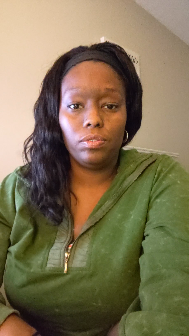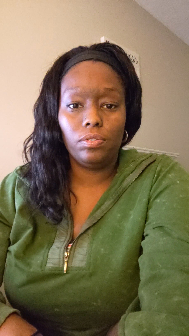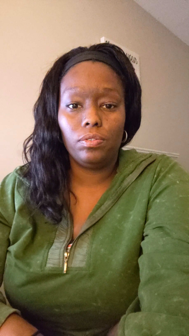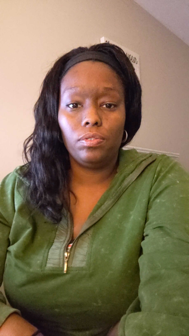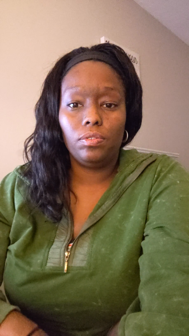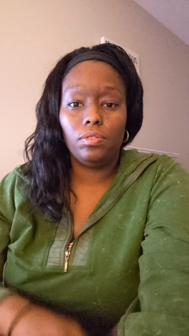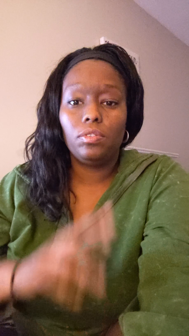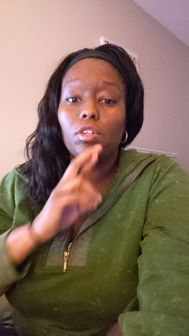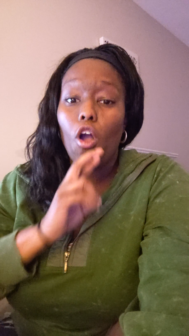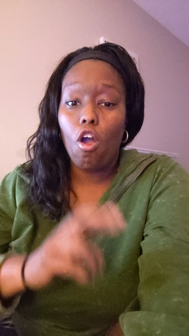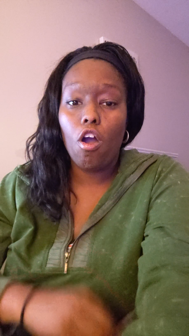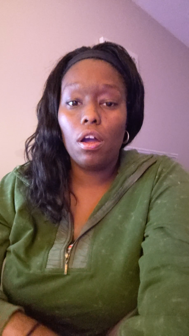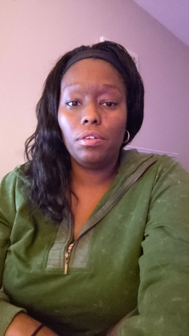are